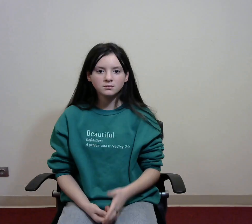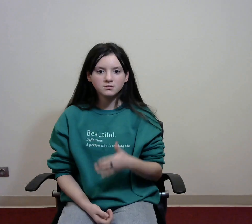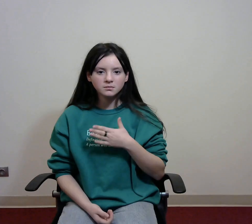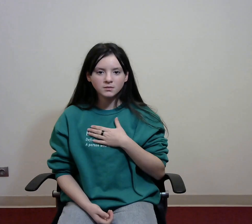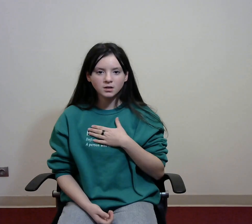mən